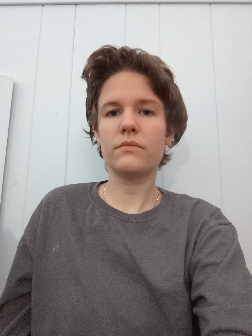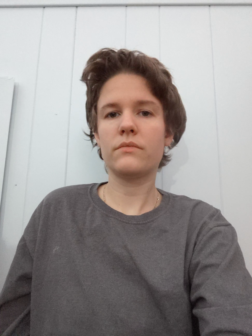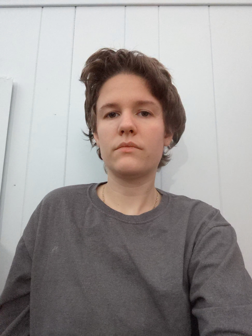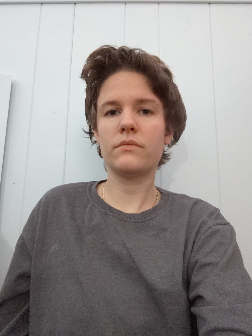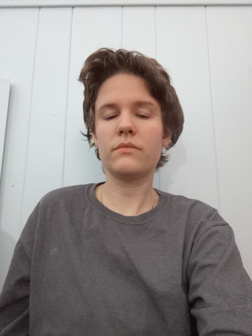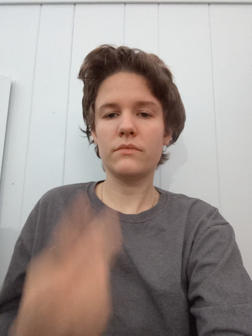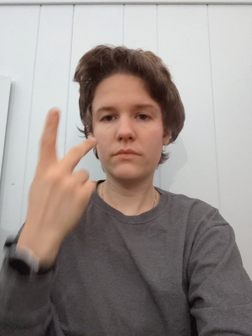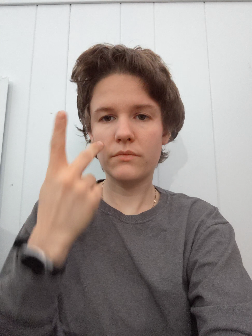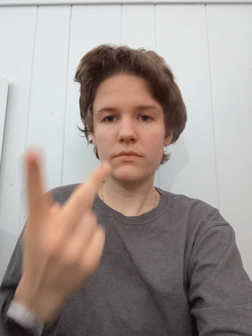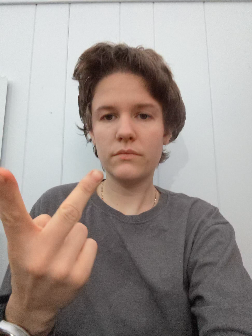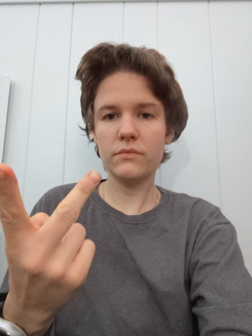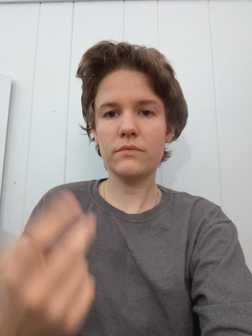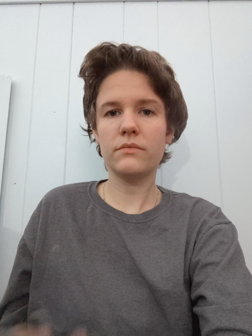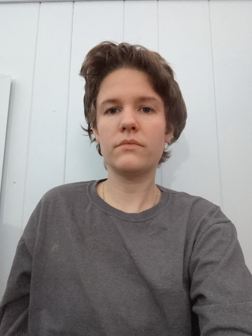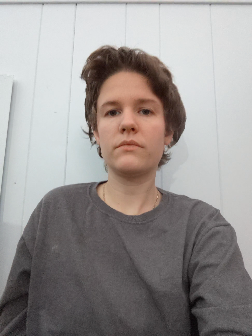see